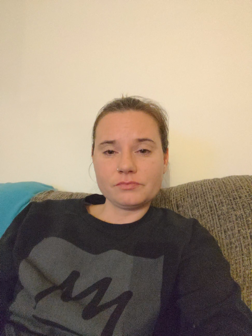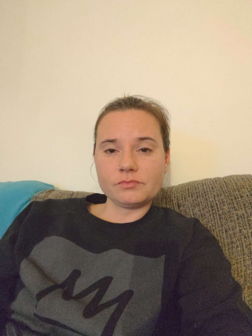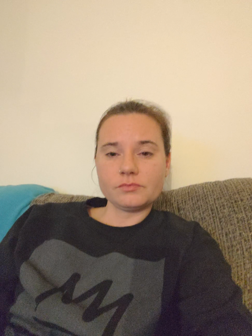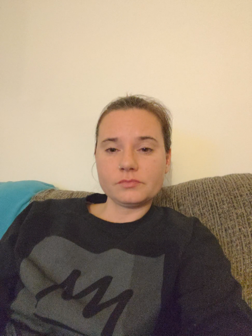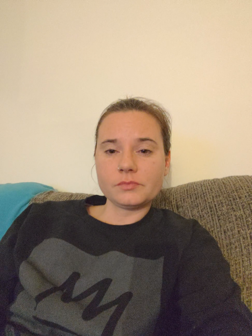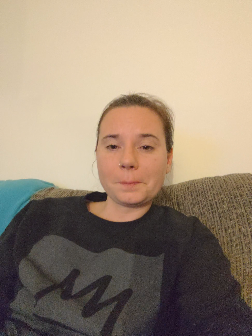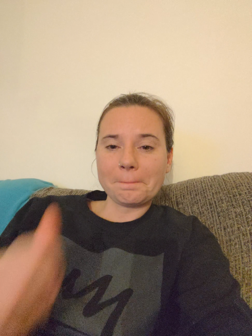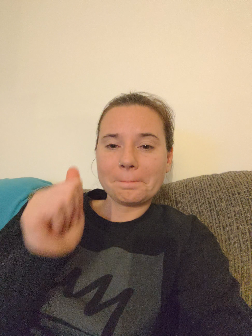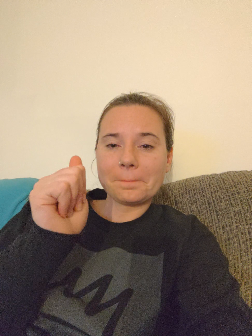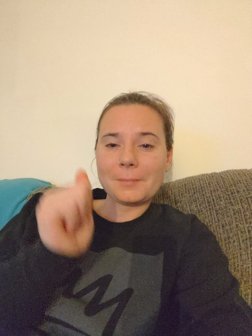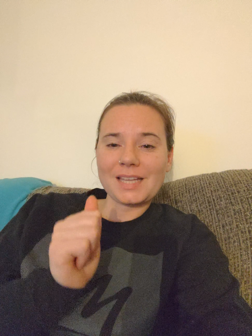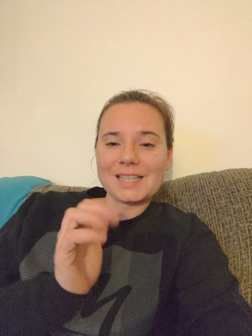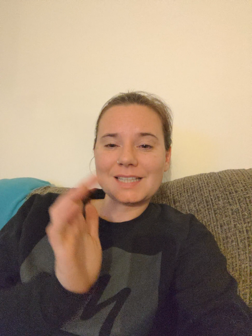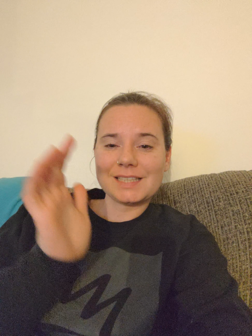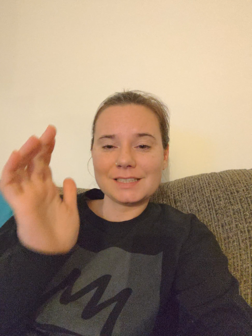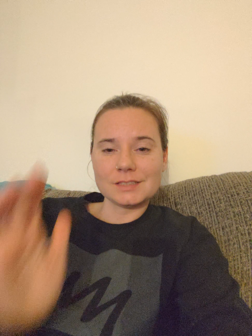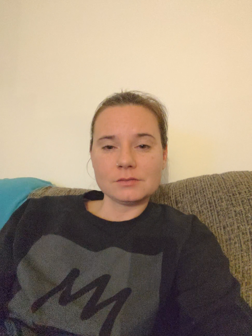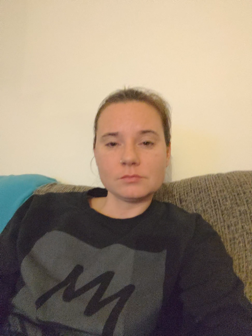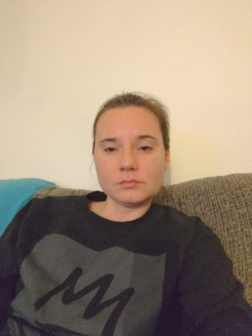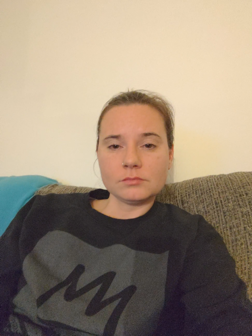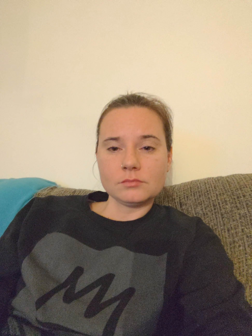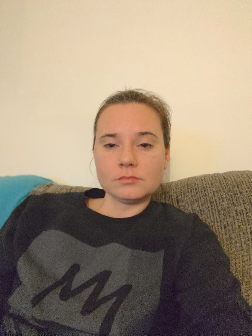mitten